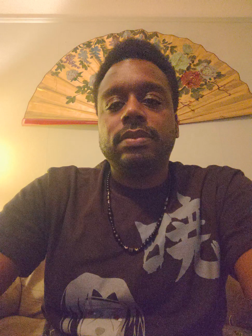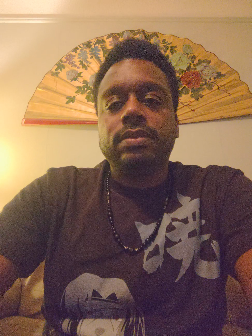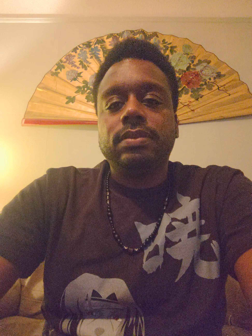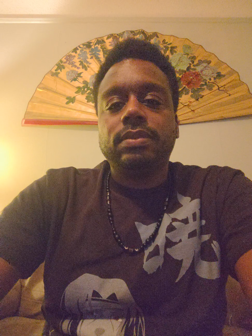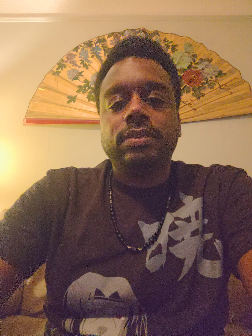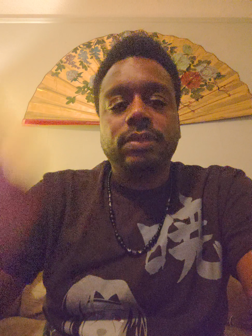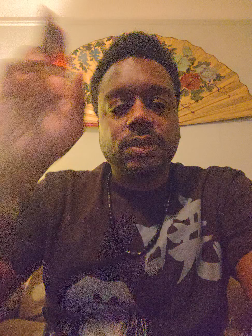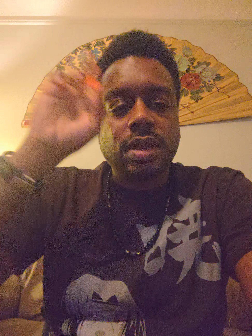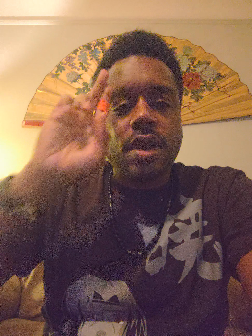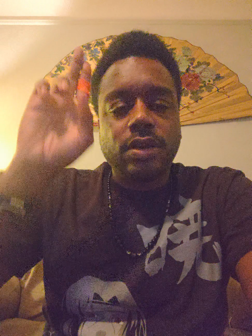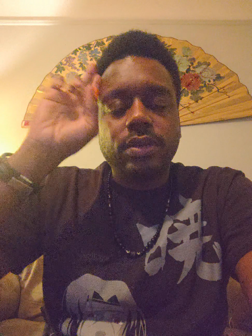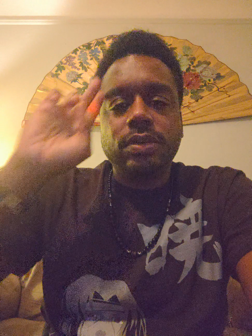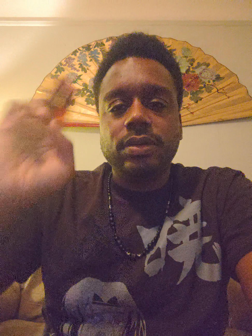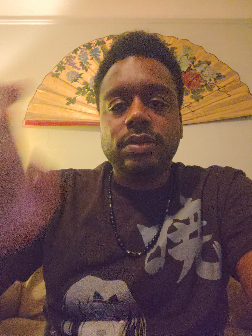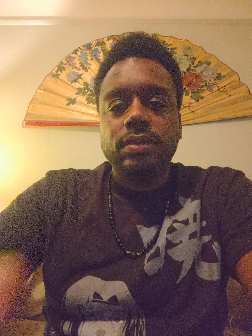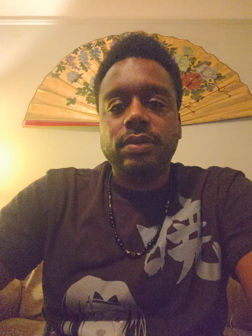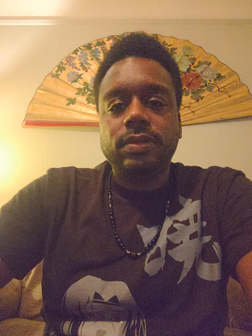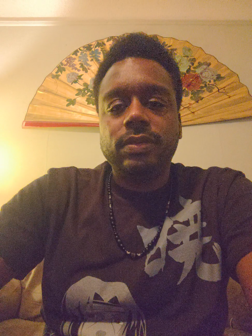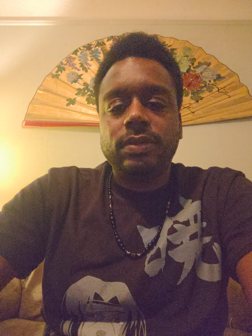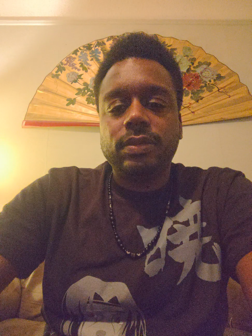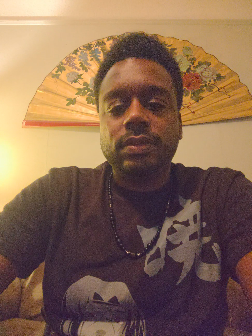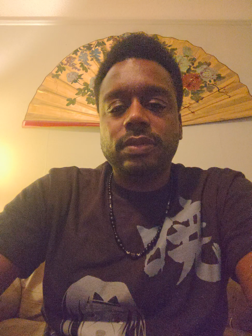uncle